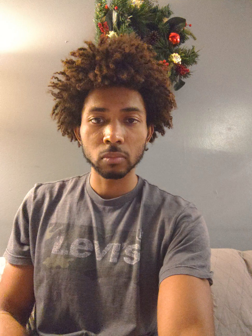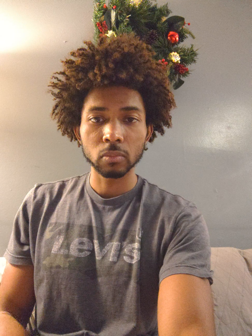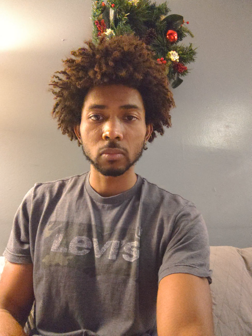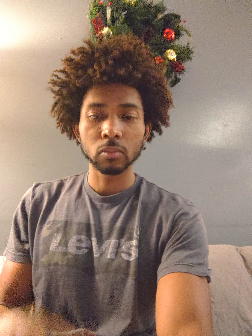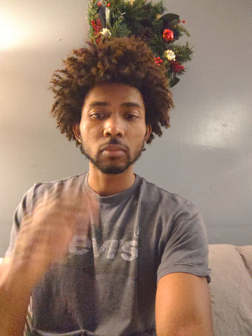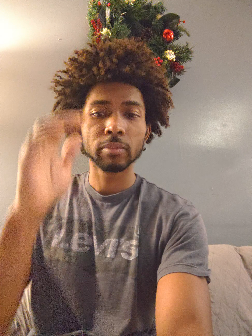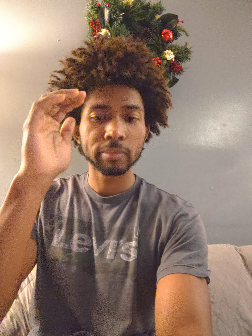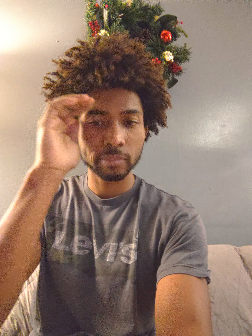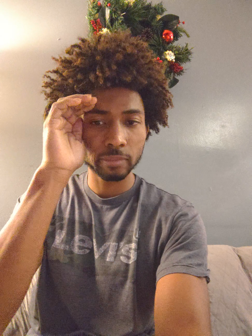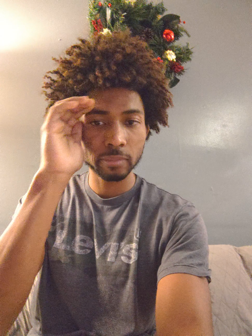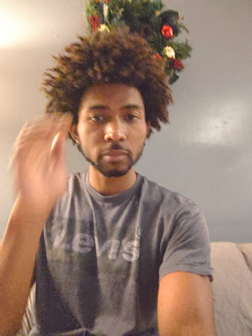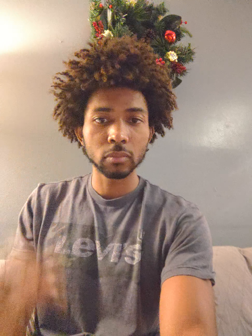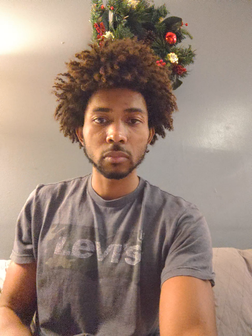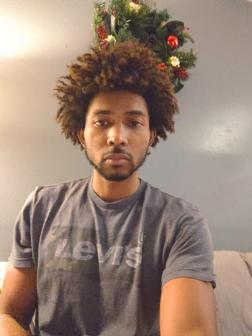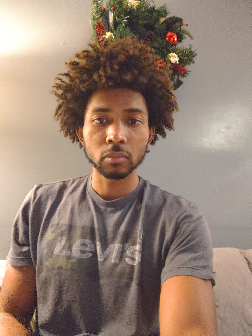listen